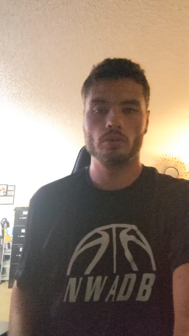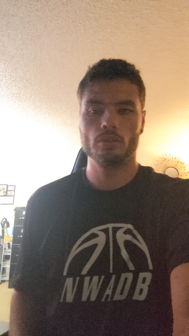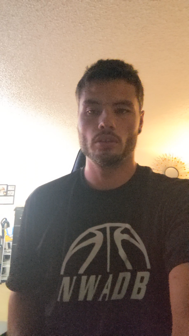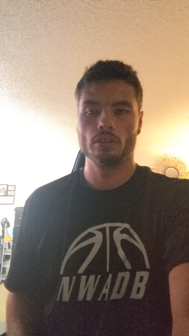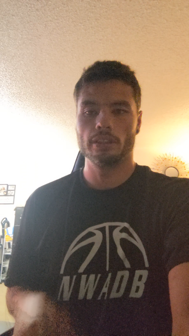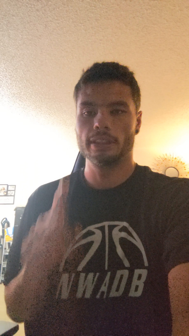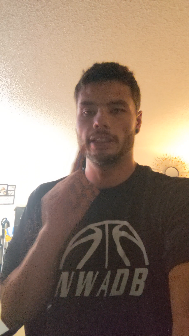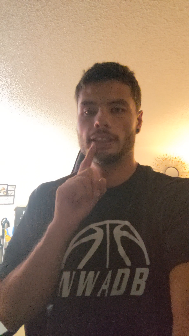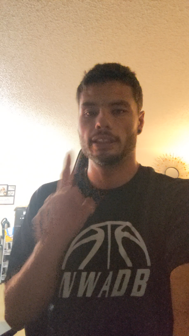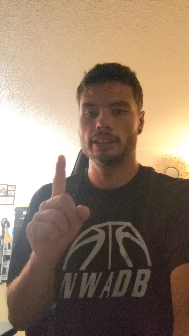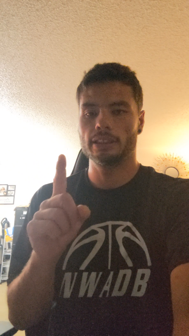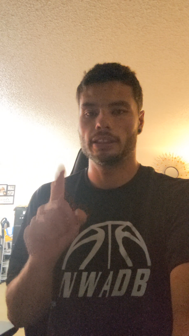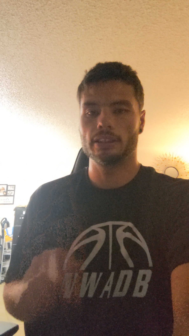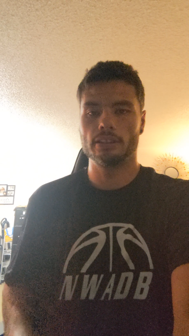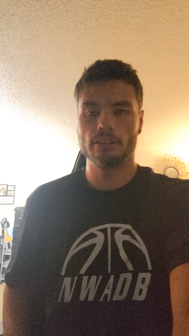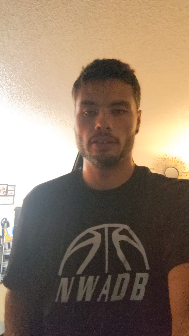is